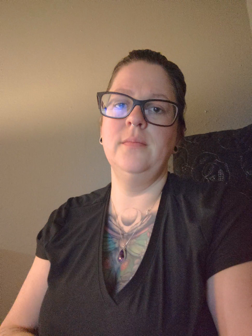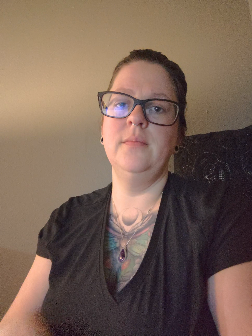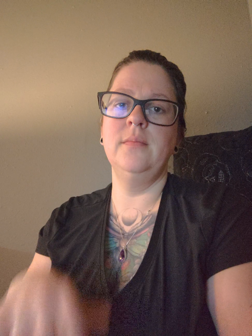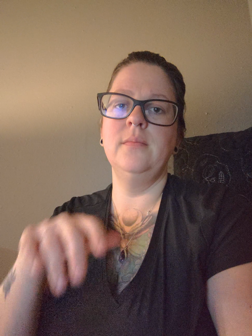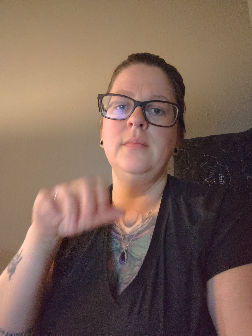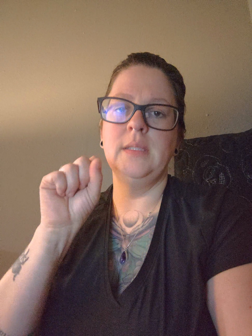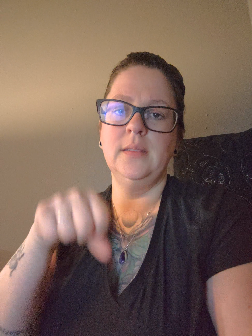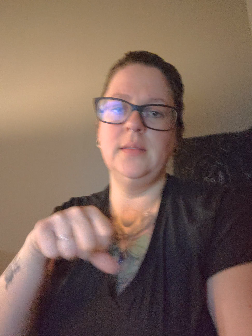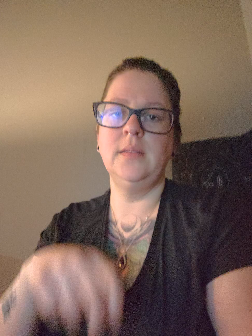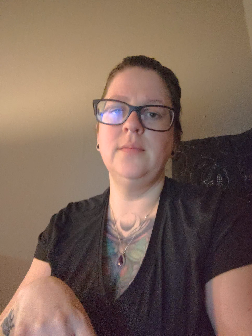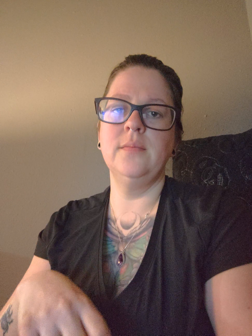yes